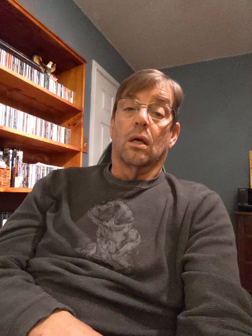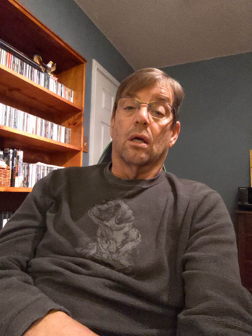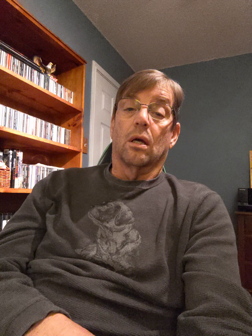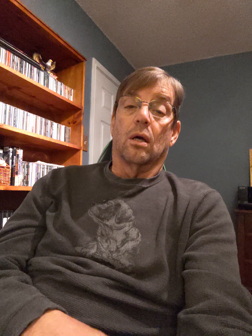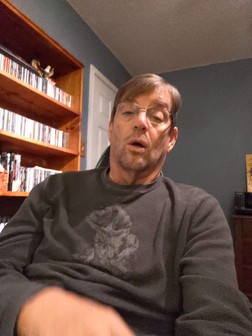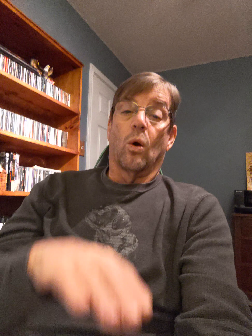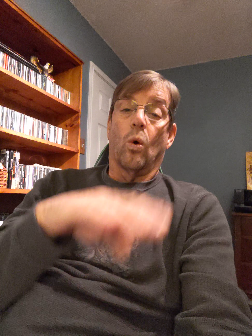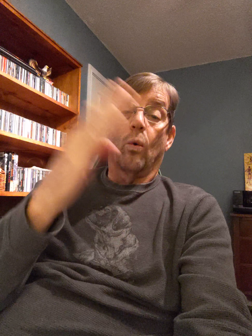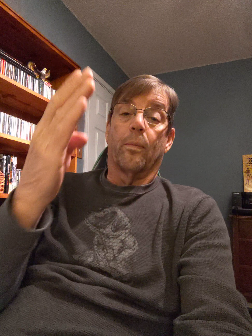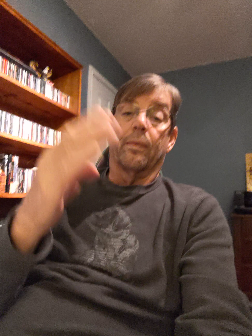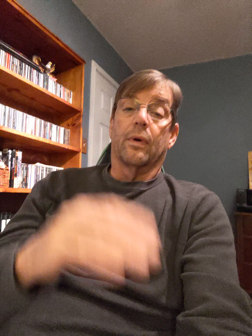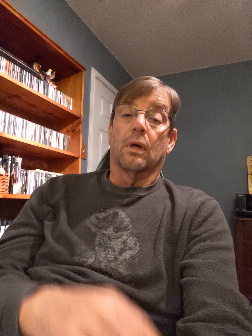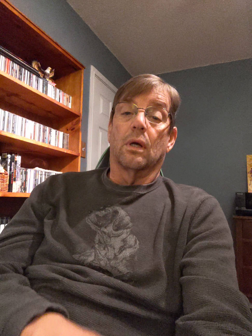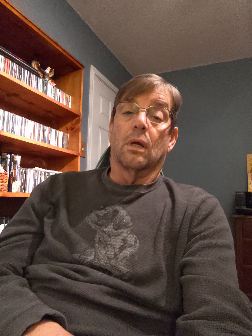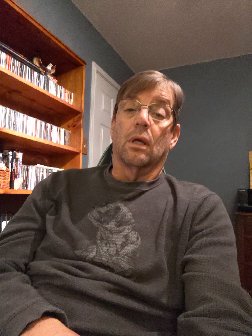open